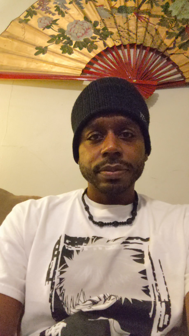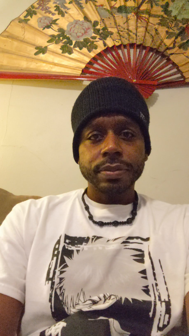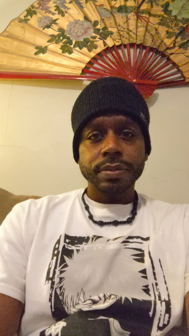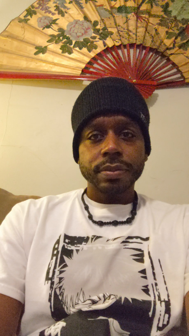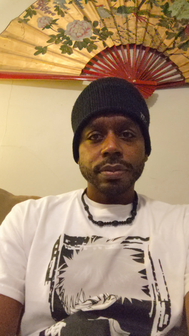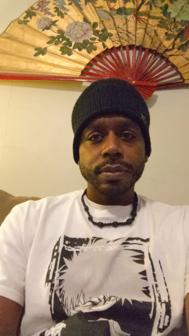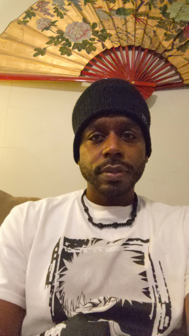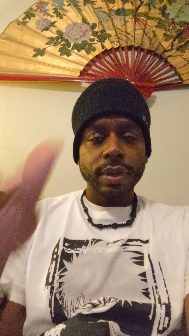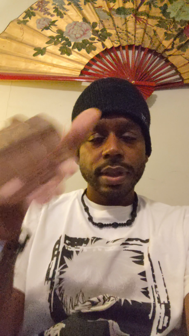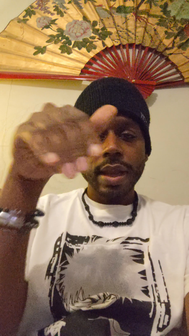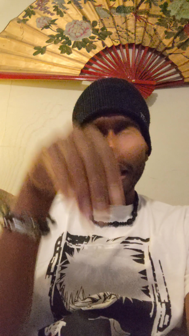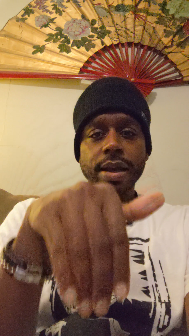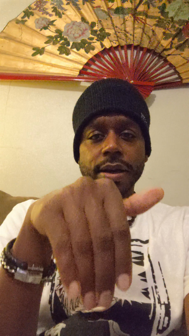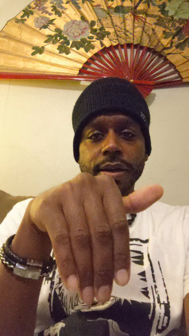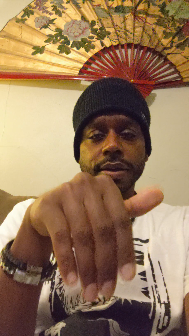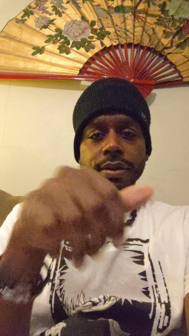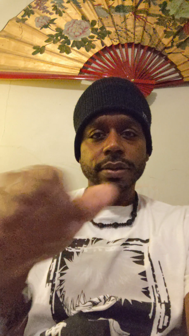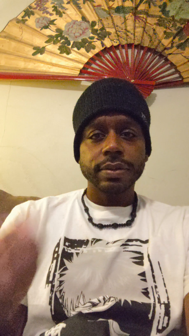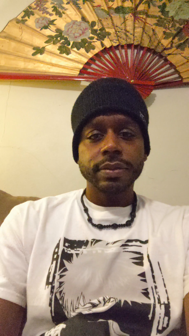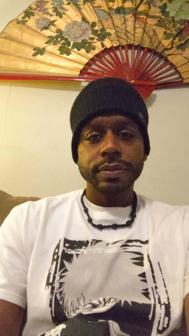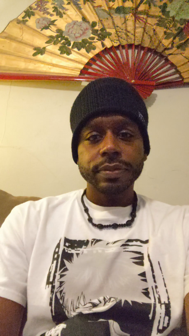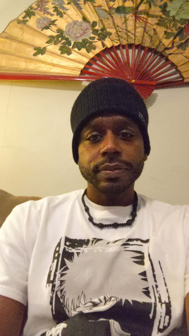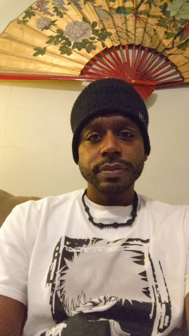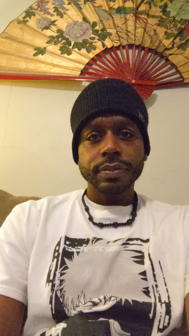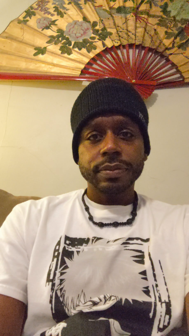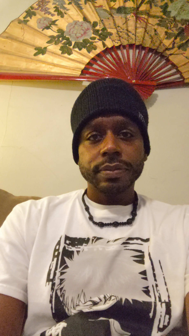night night